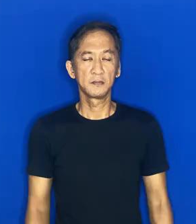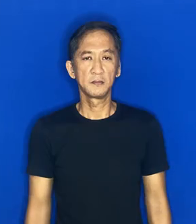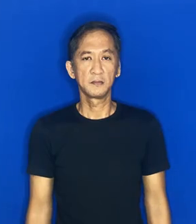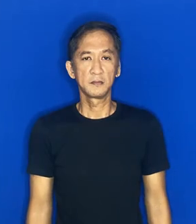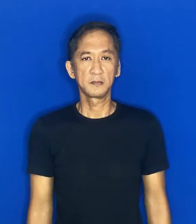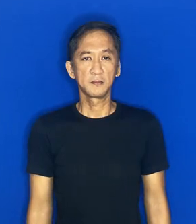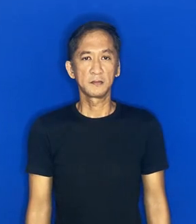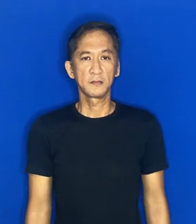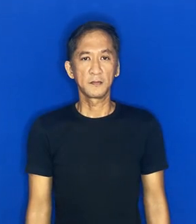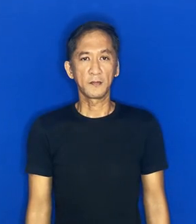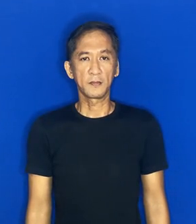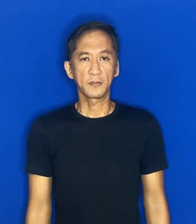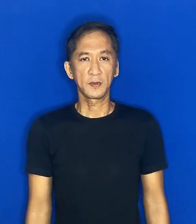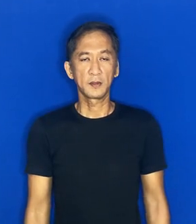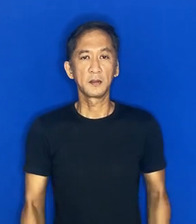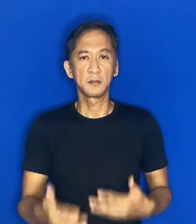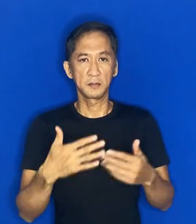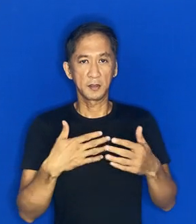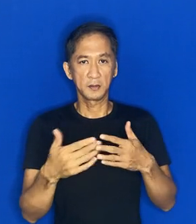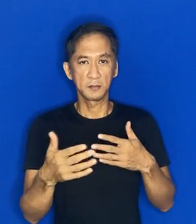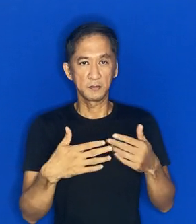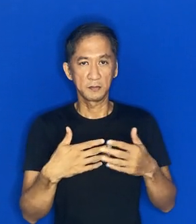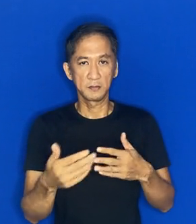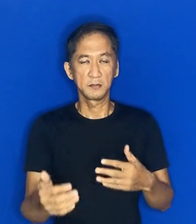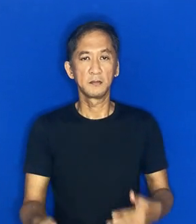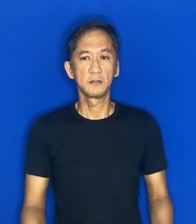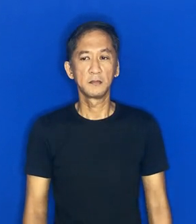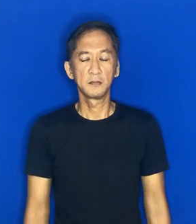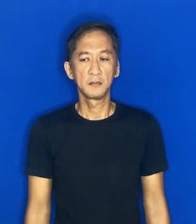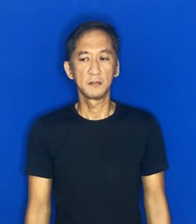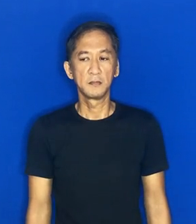brown